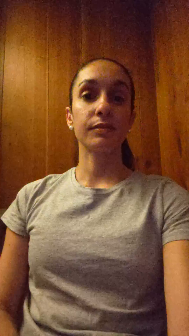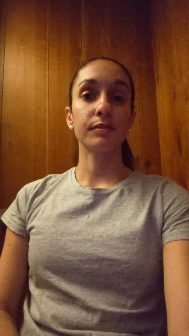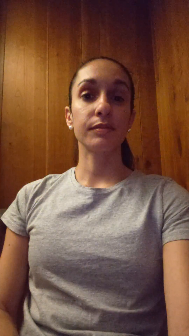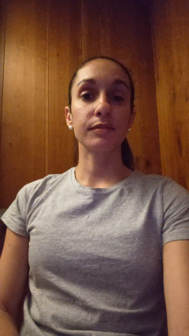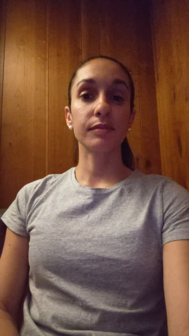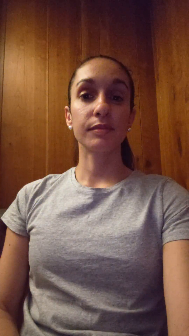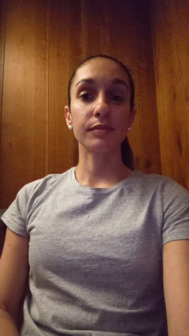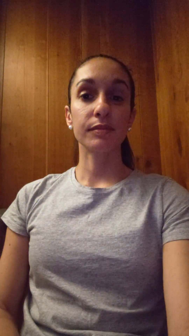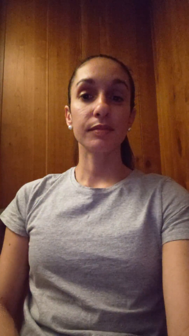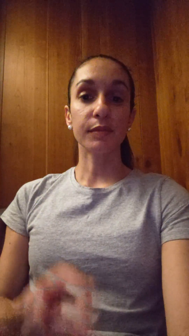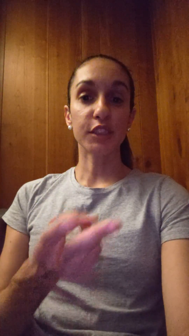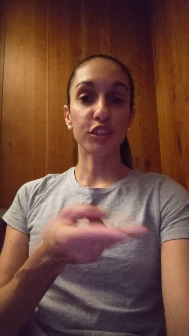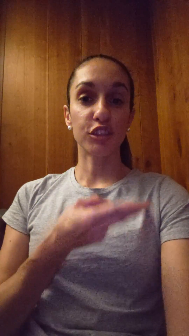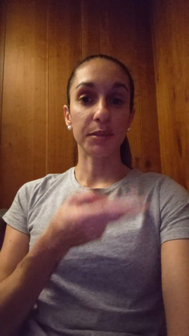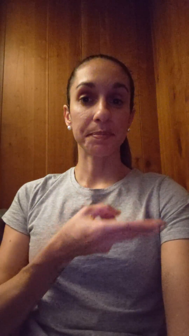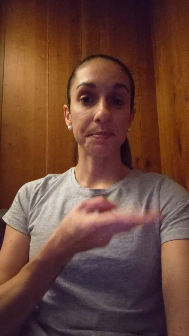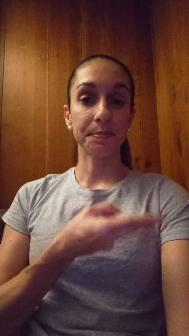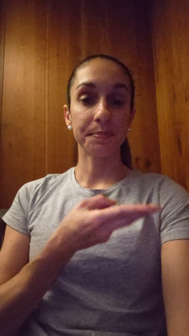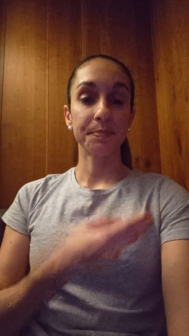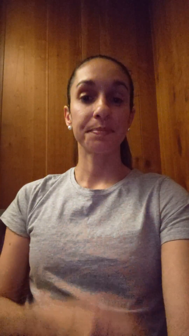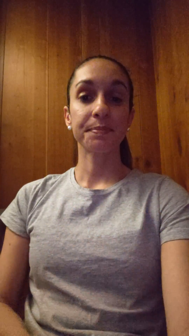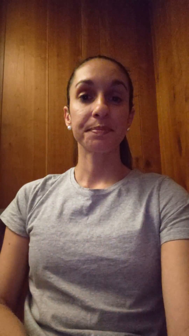sheep